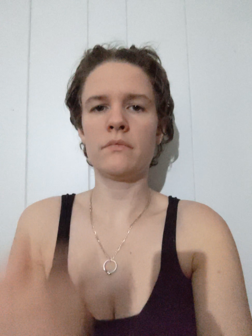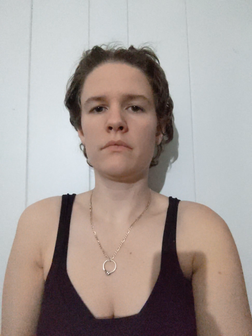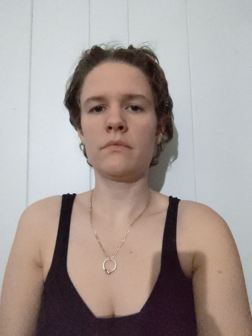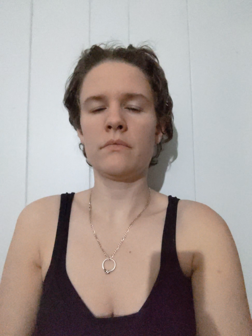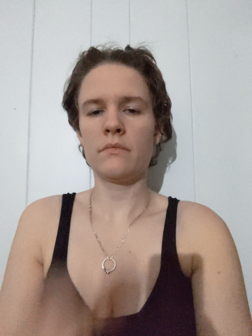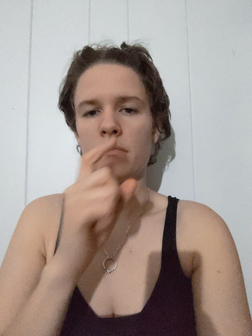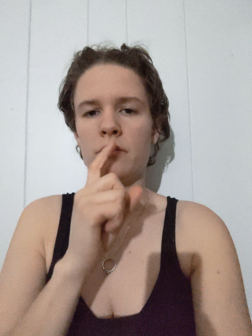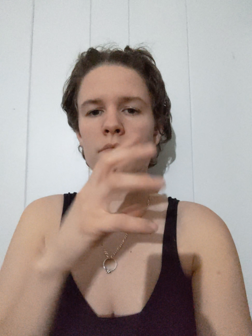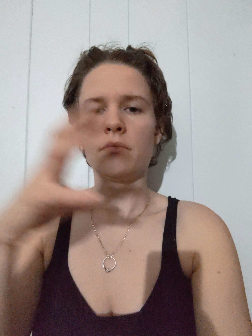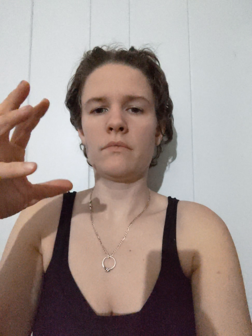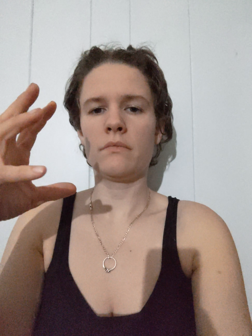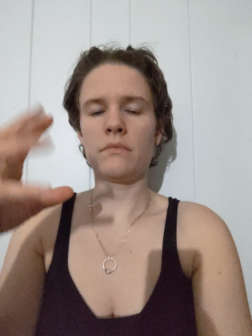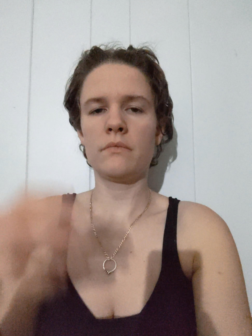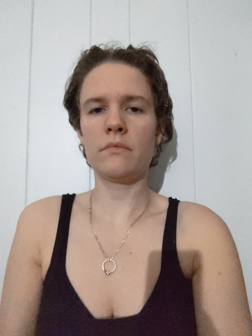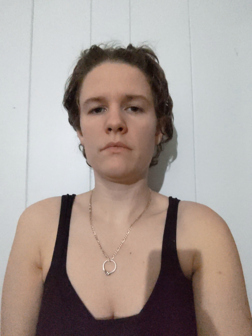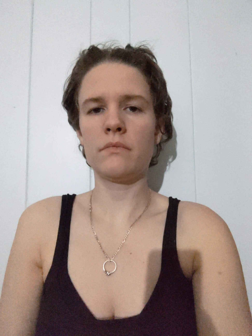balloon